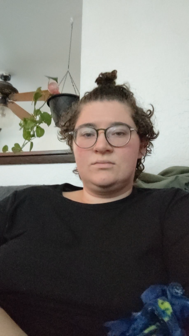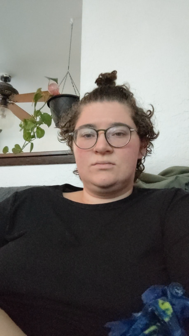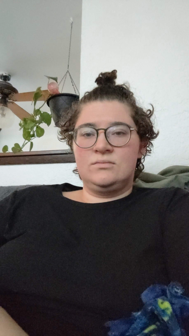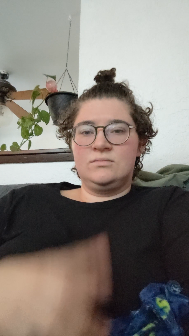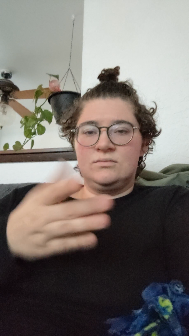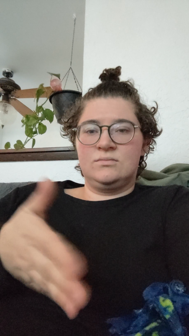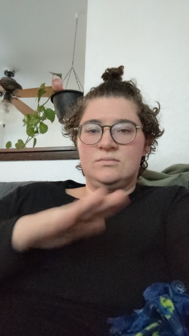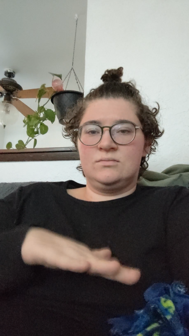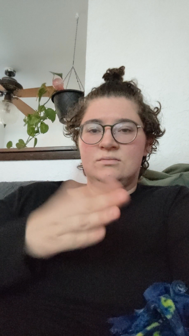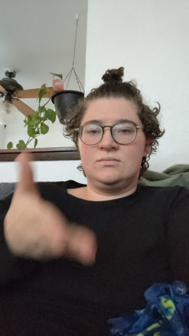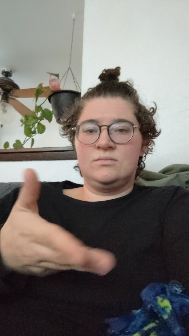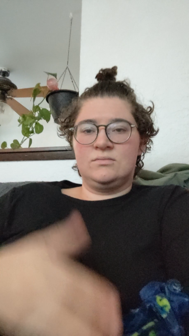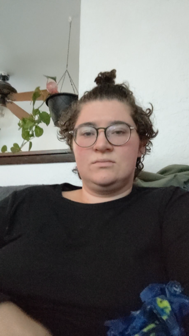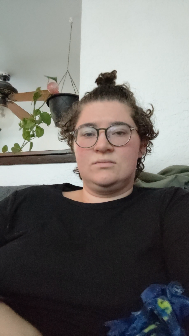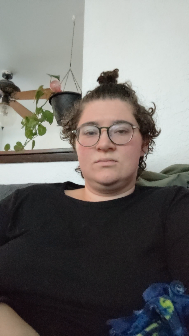kitchen